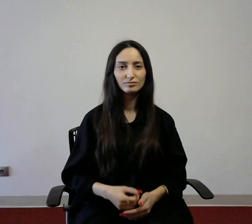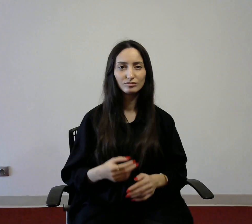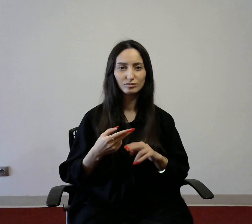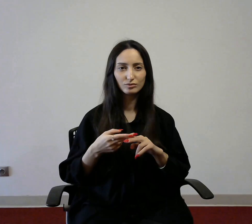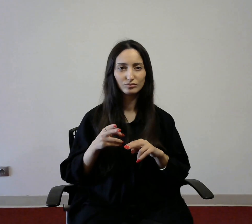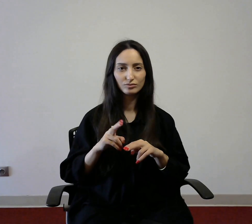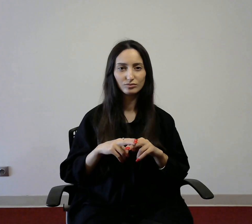bu